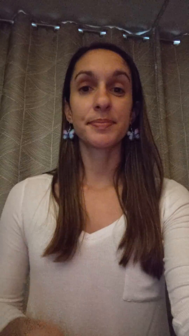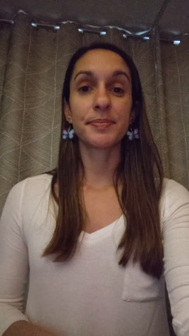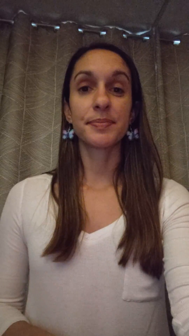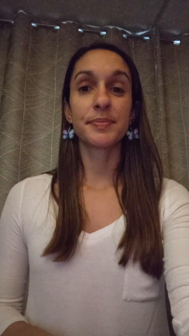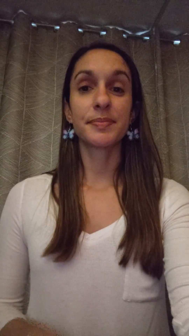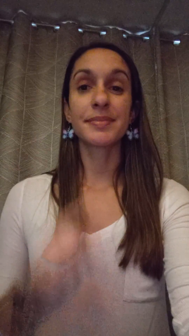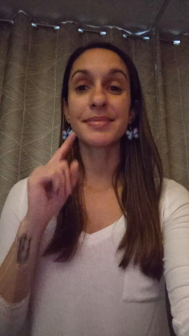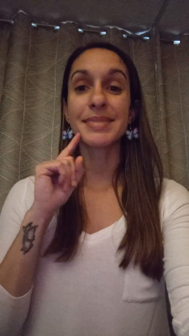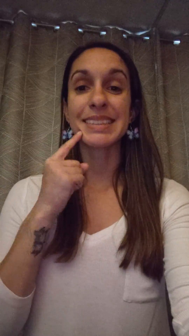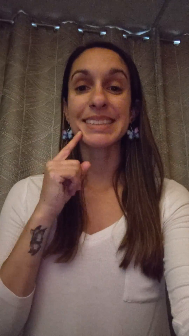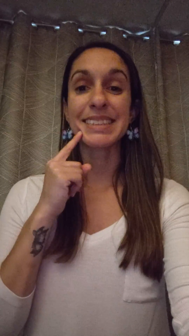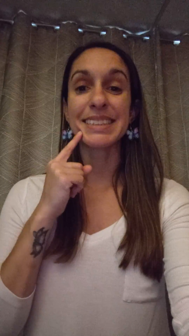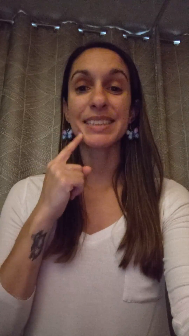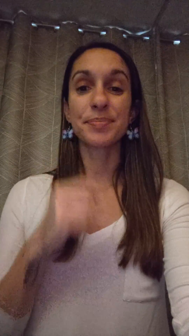candy